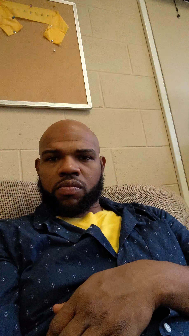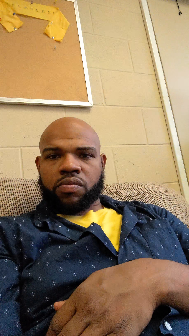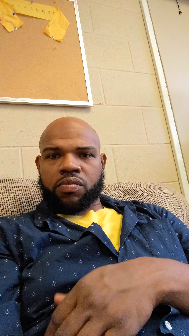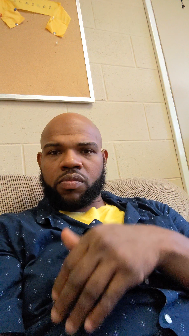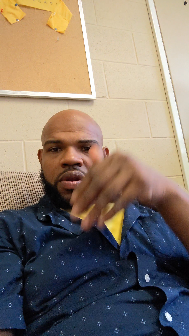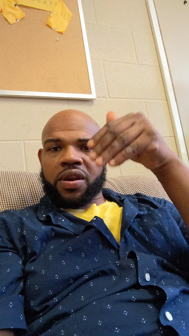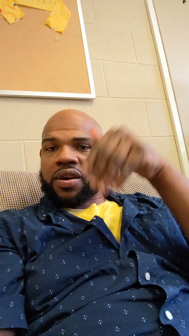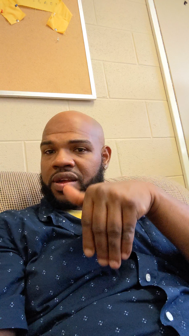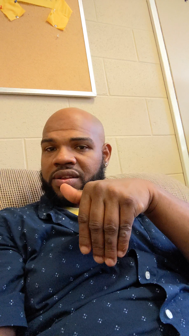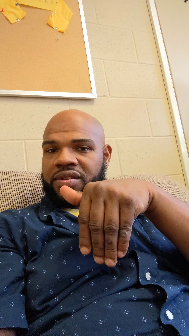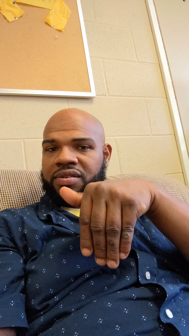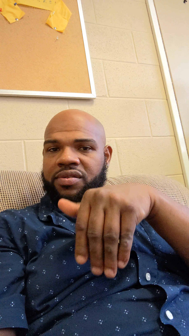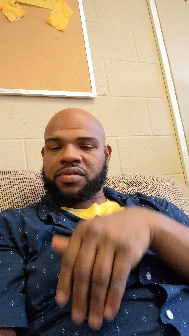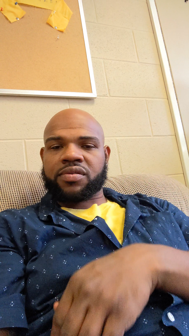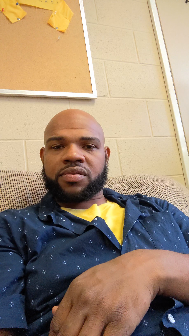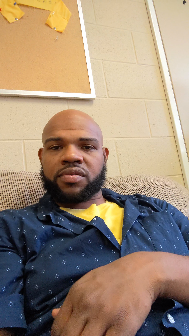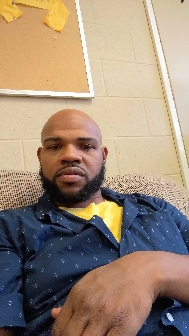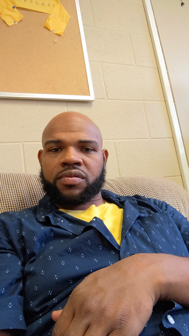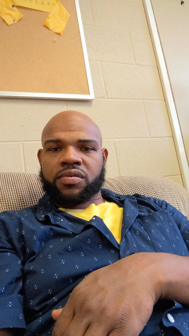night night